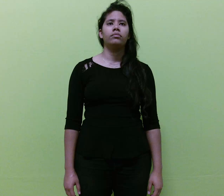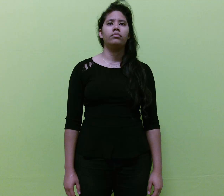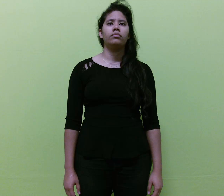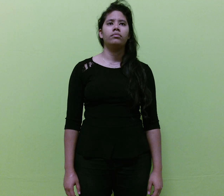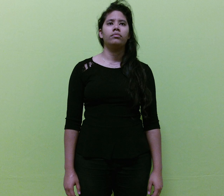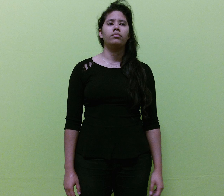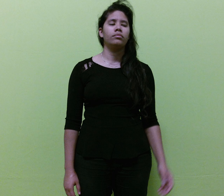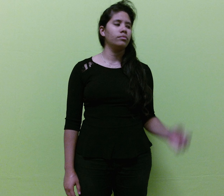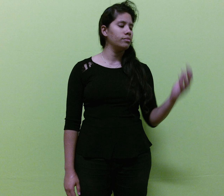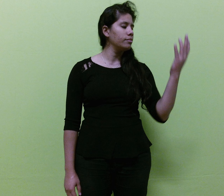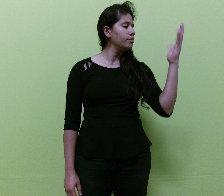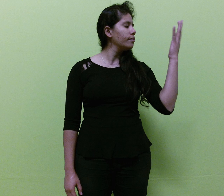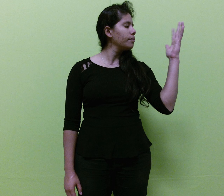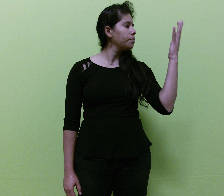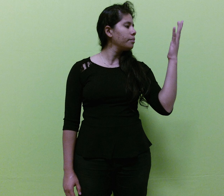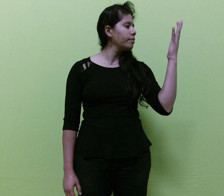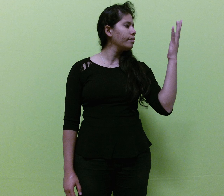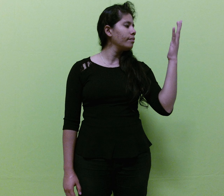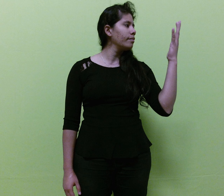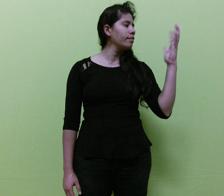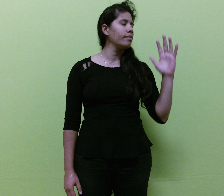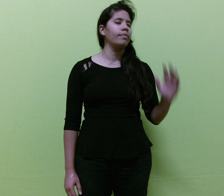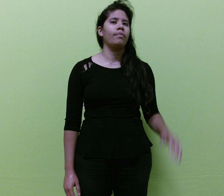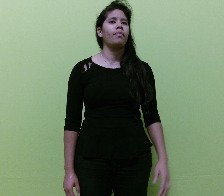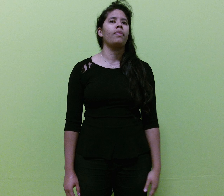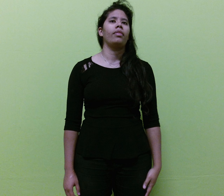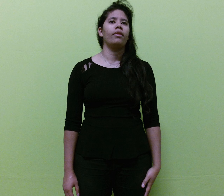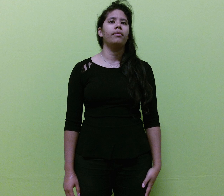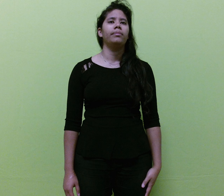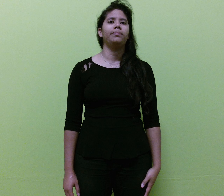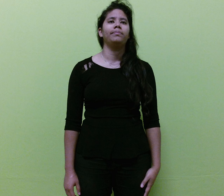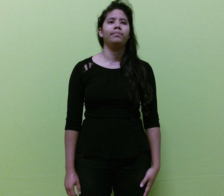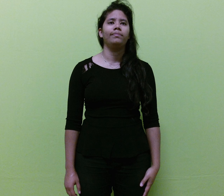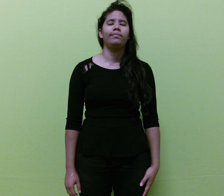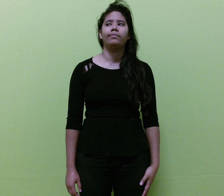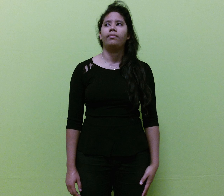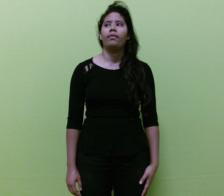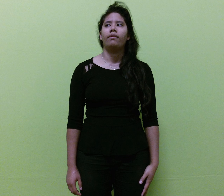espelho